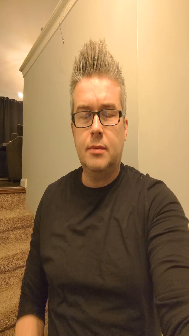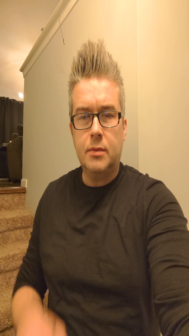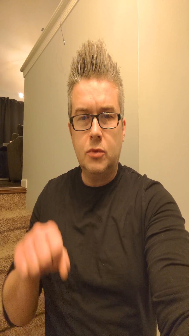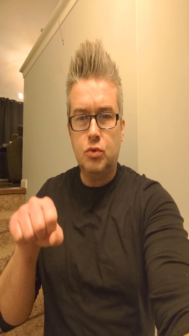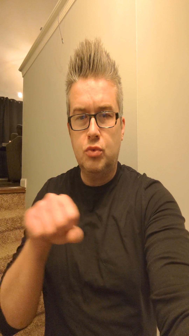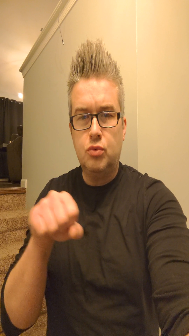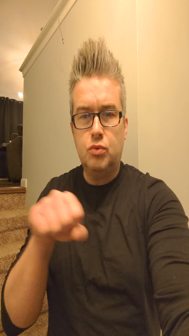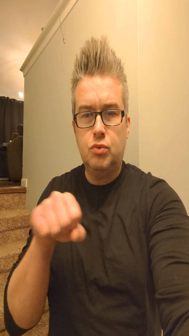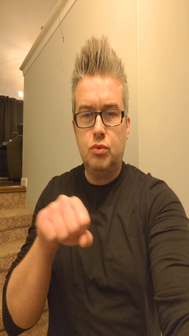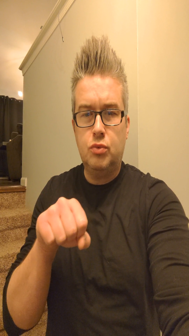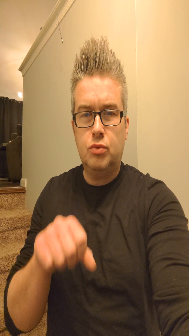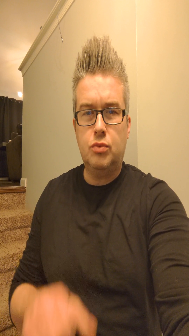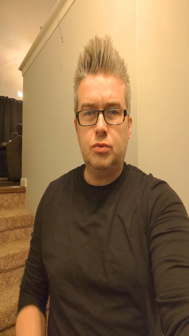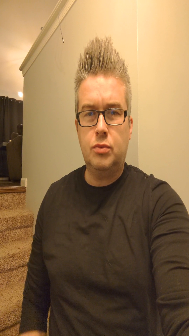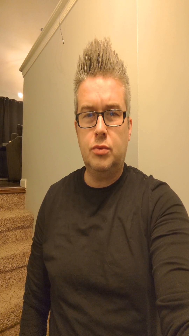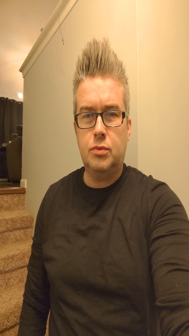shoe